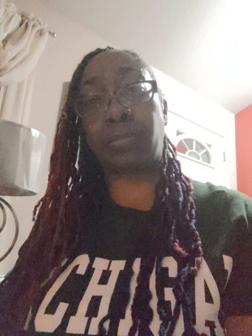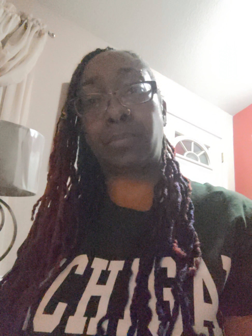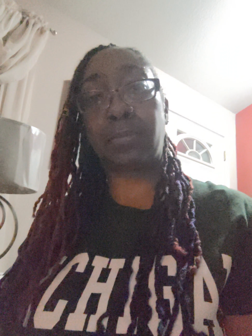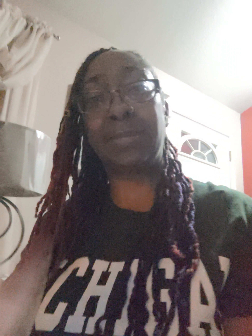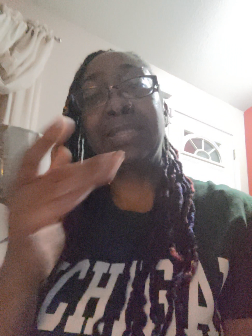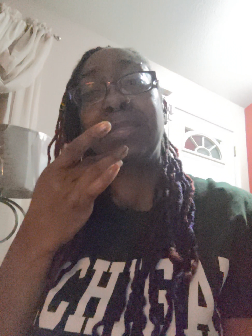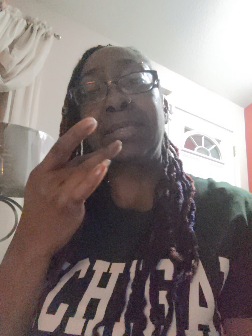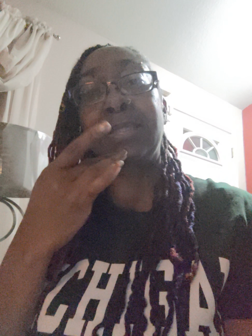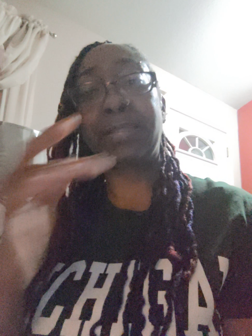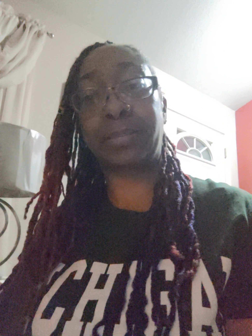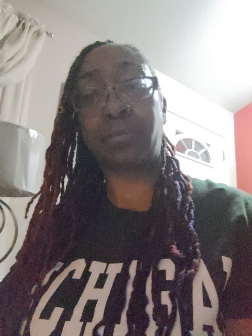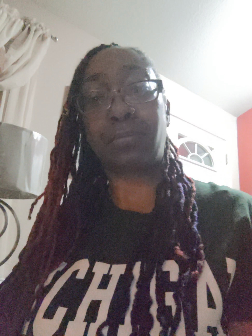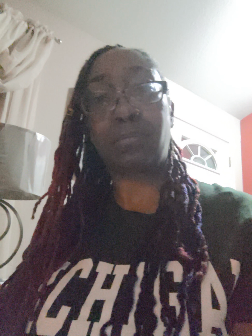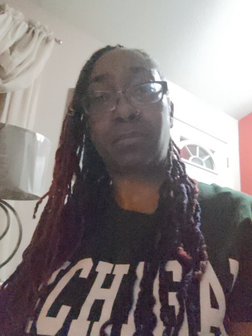taste